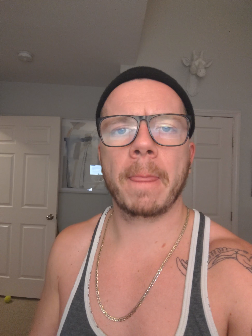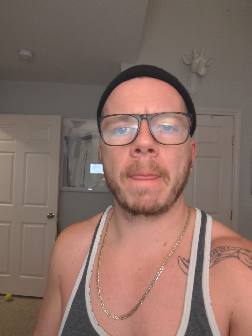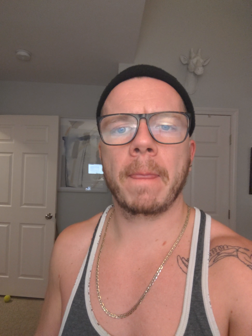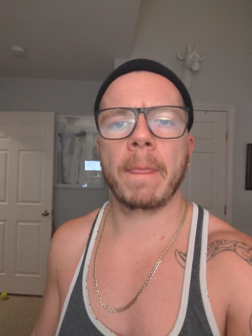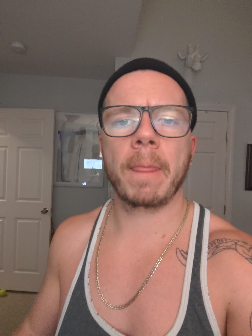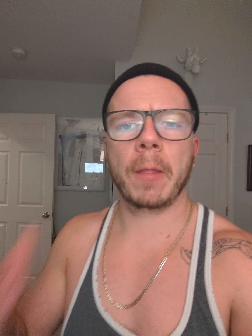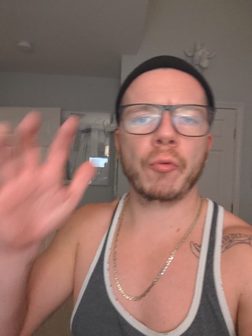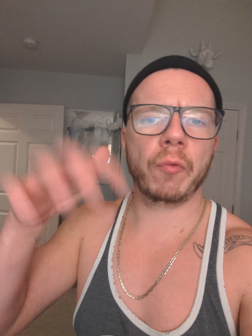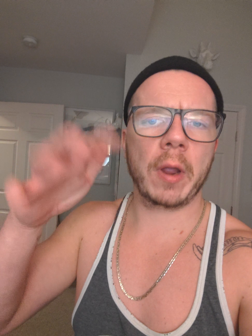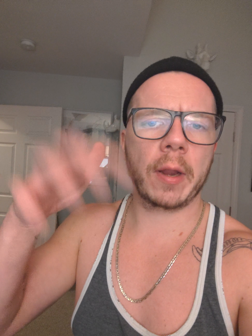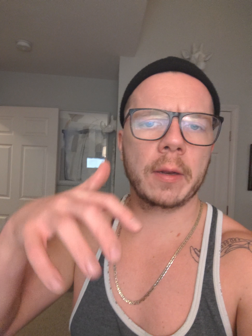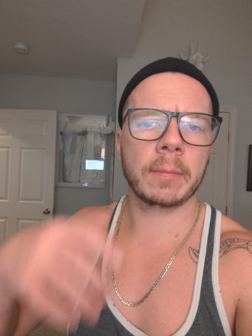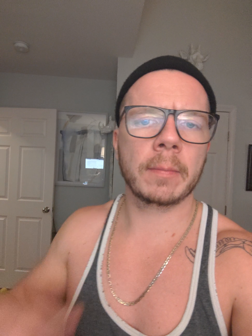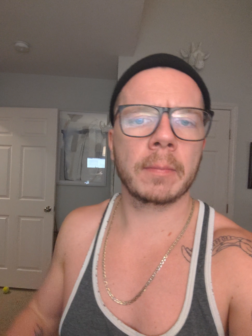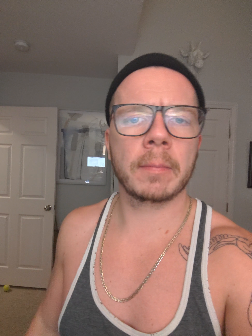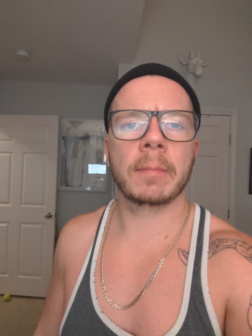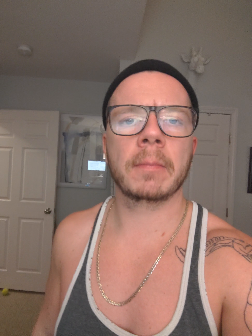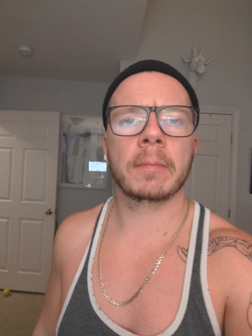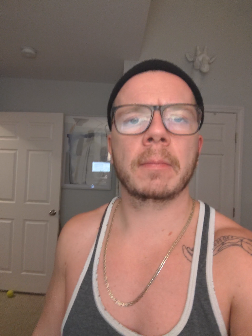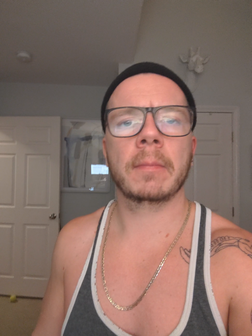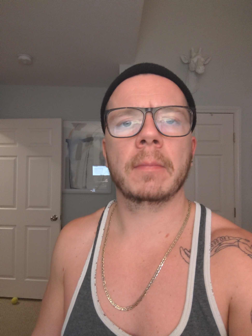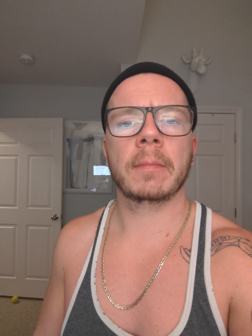rain